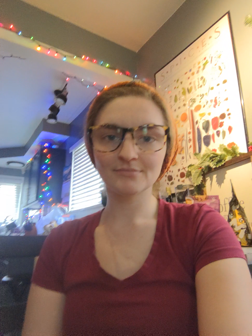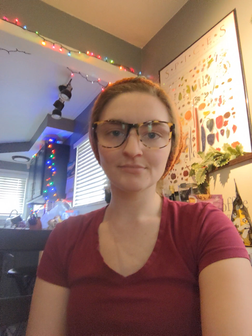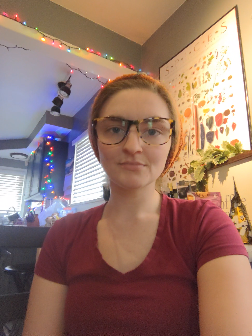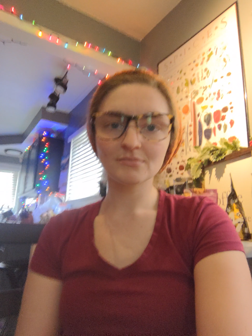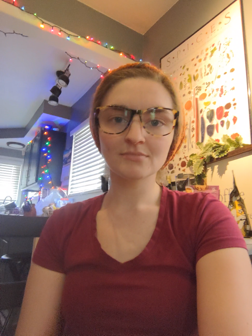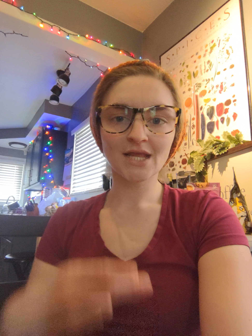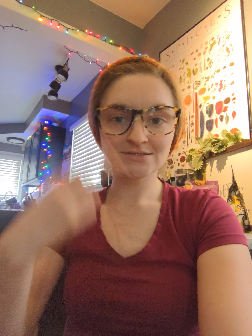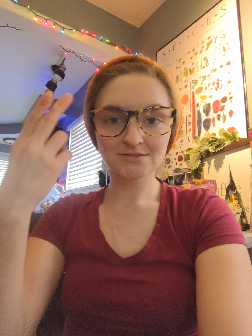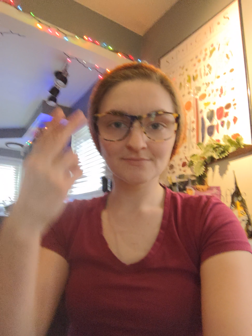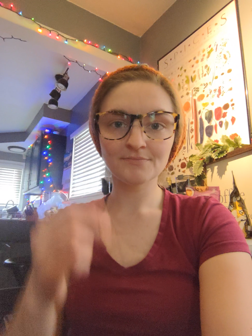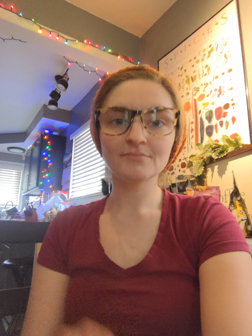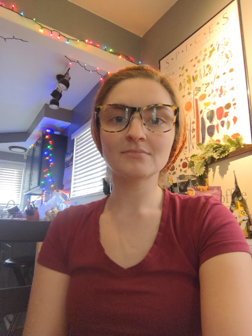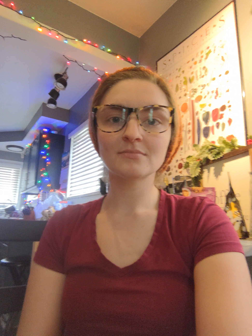high